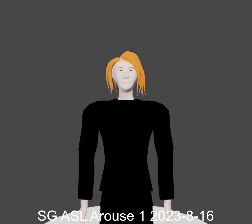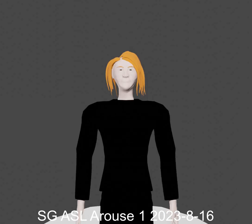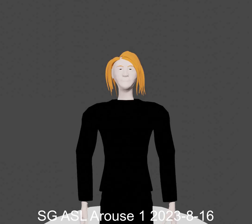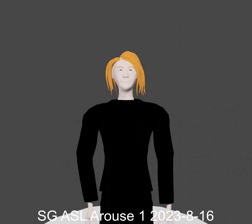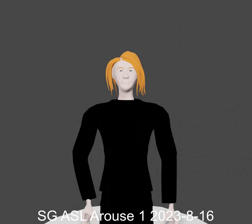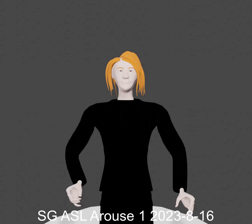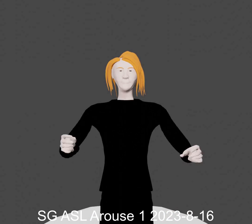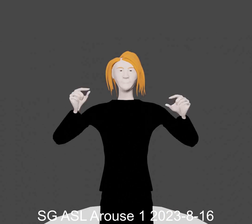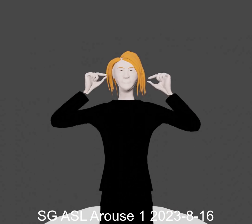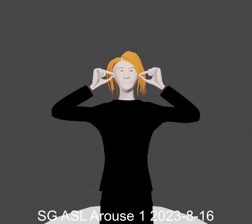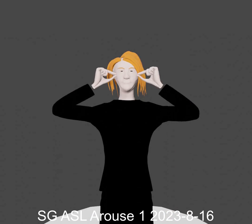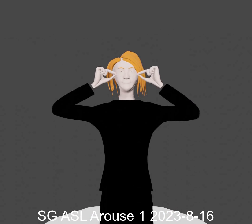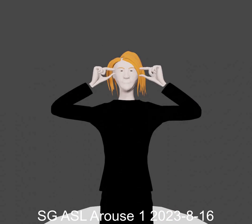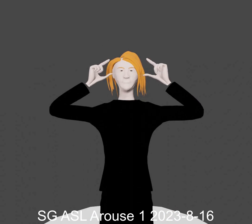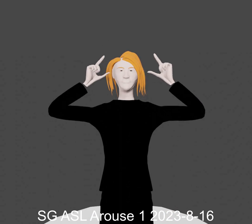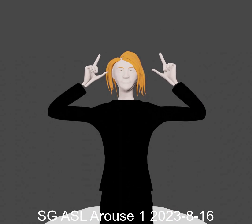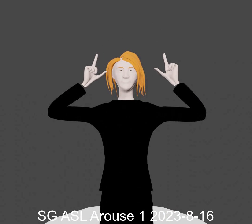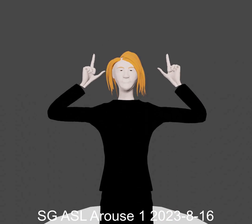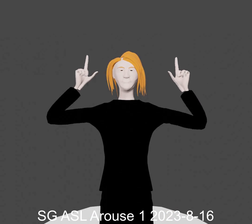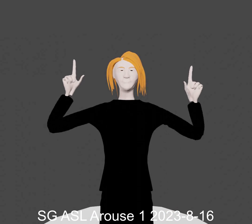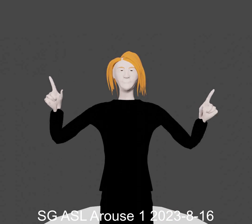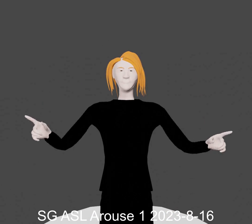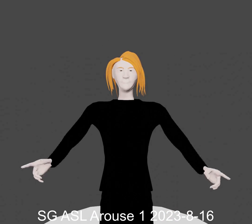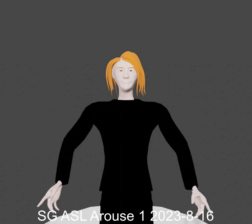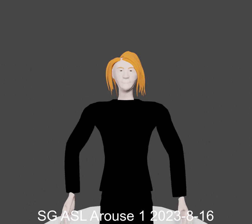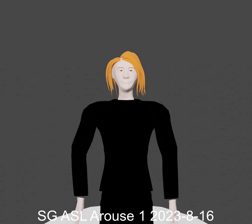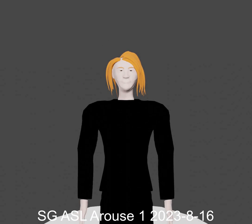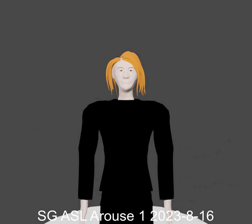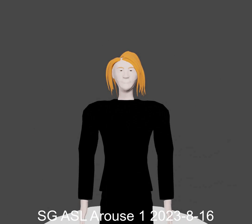Arouse